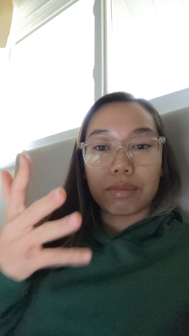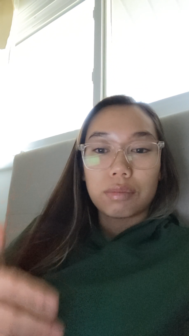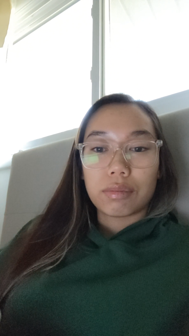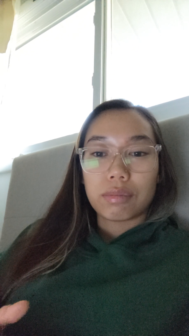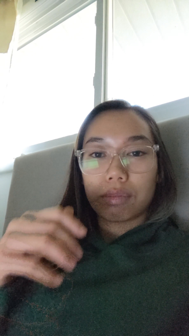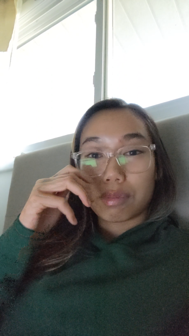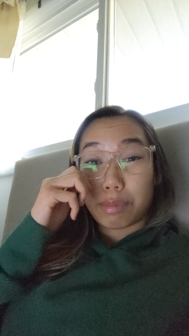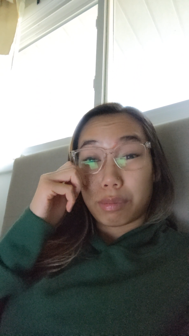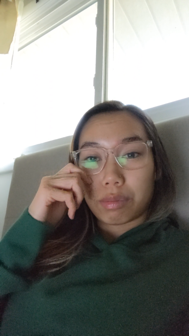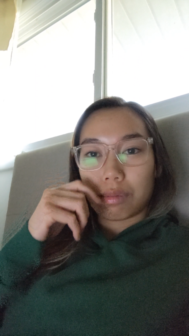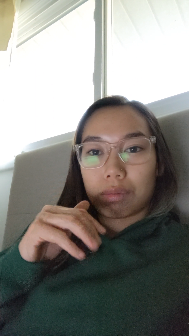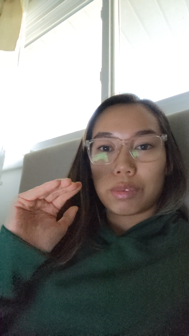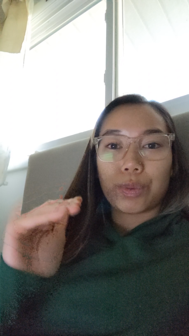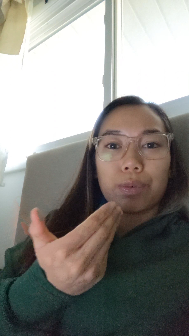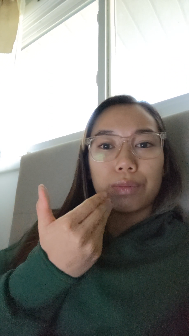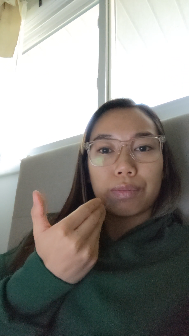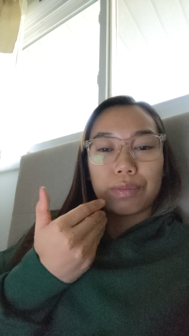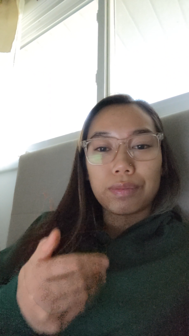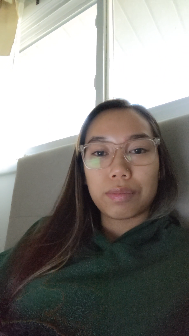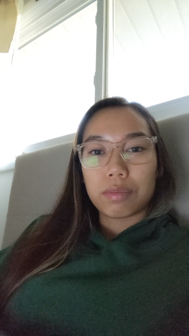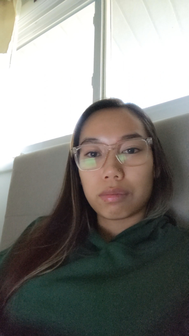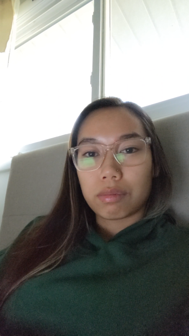new